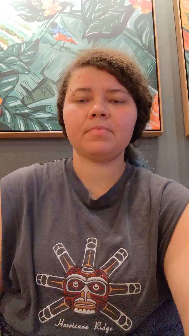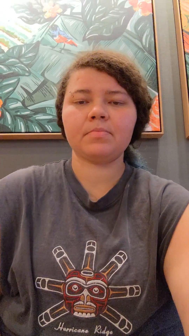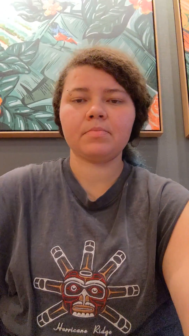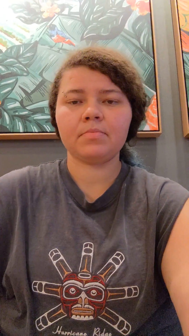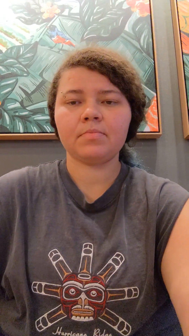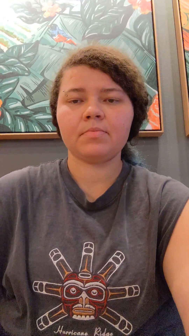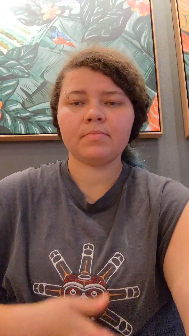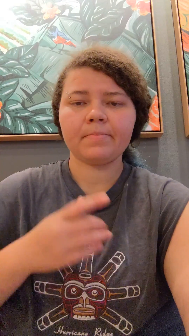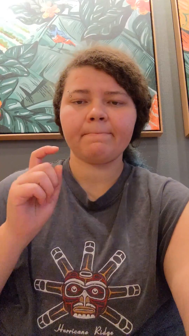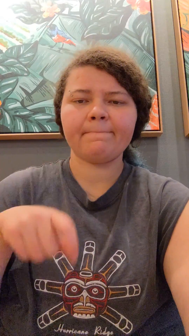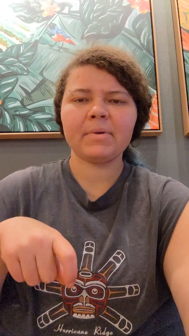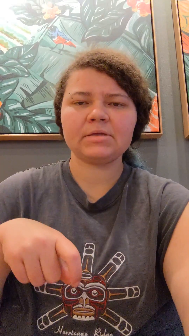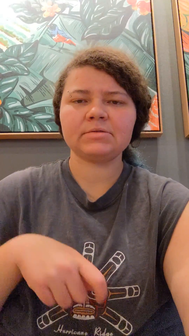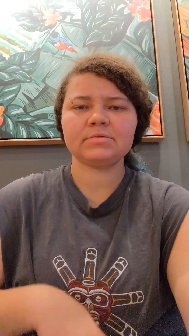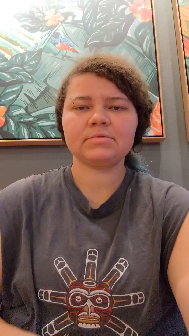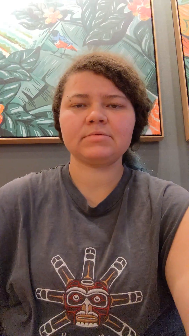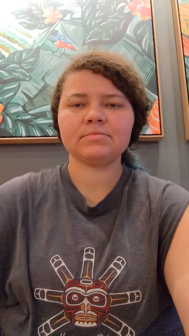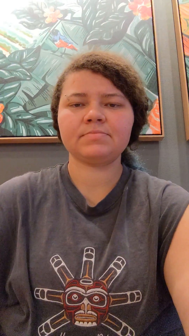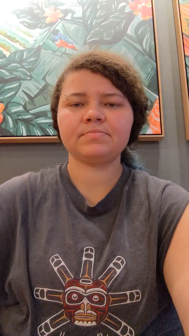must